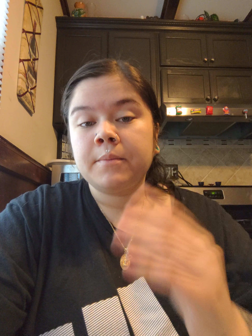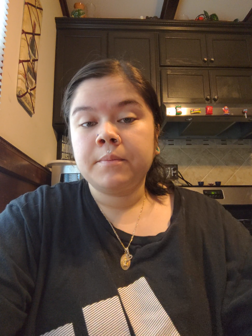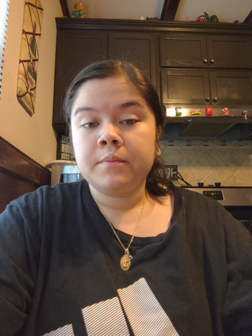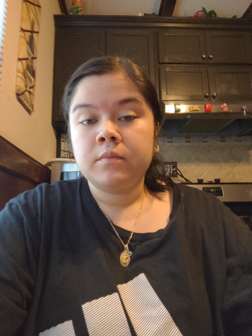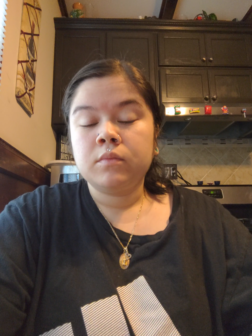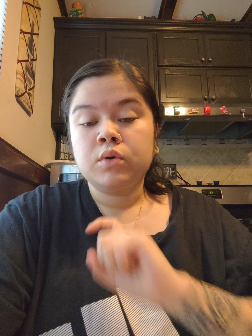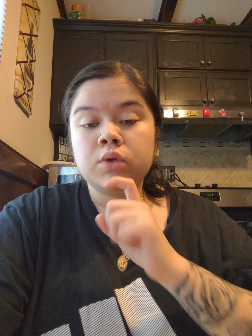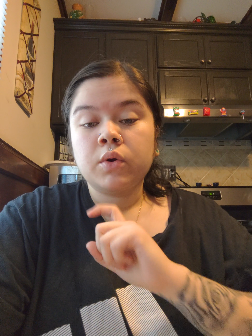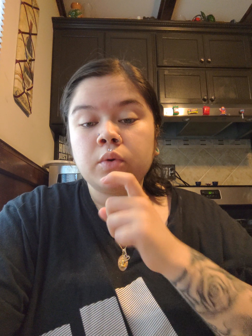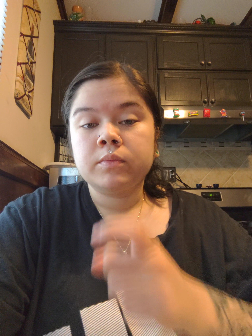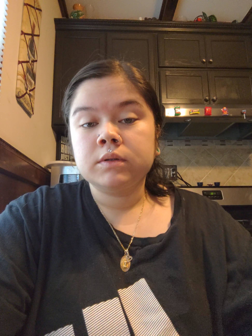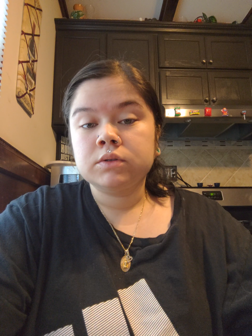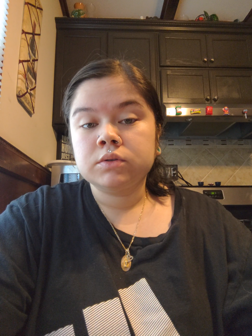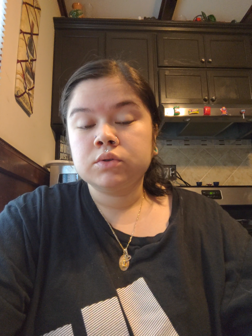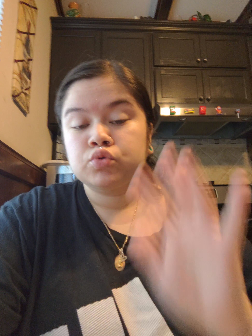garbage